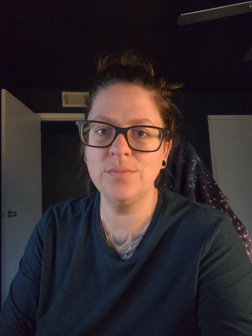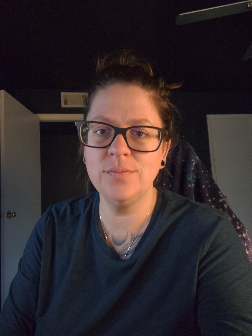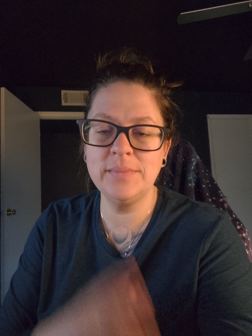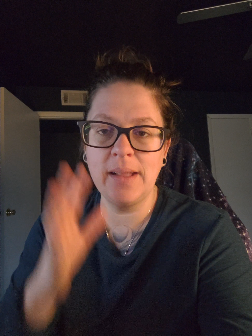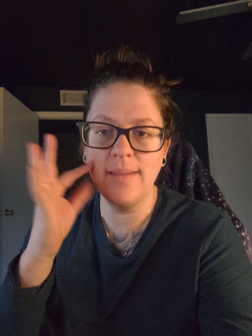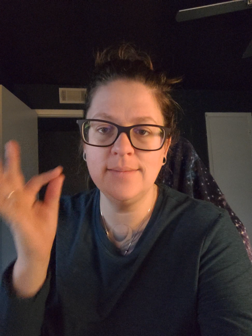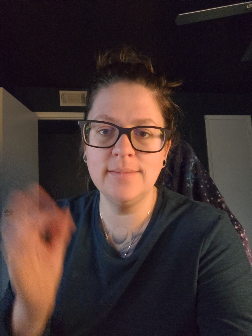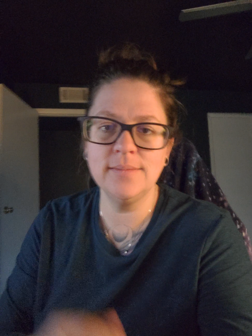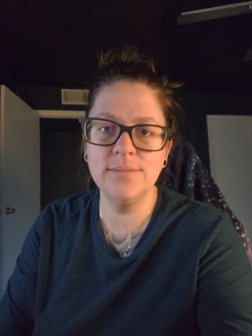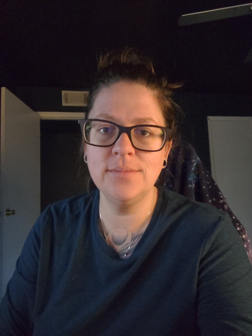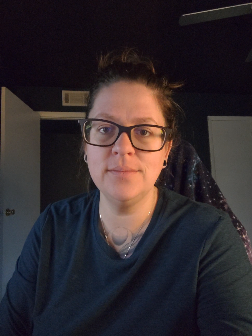cat